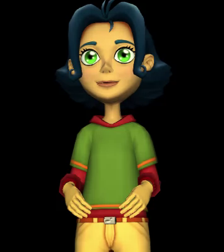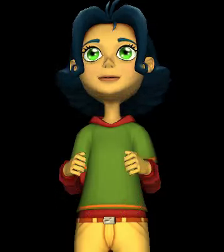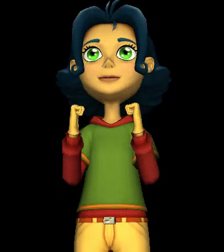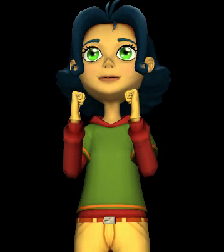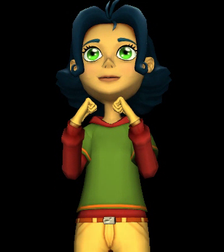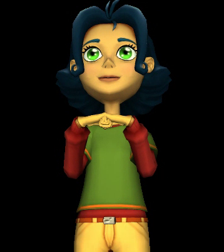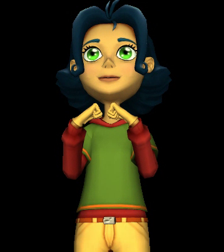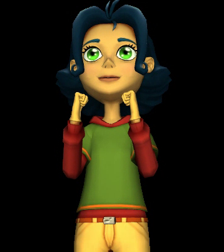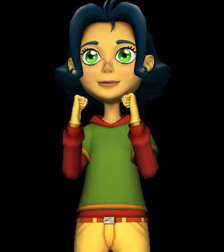حسنا